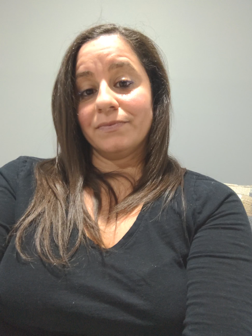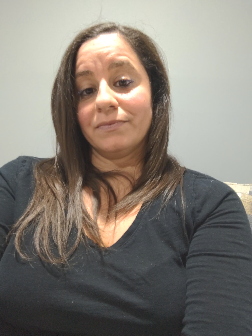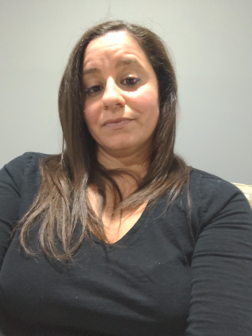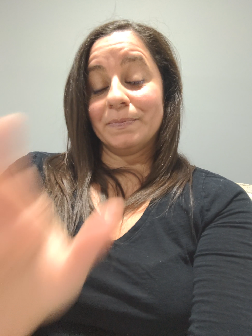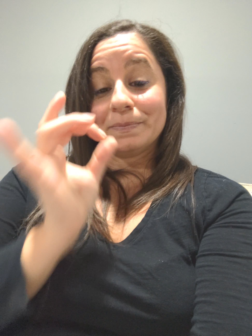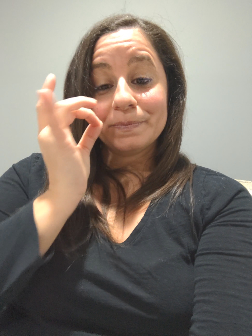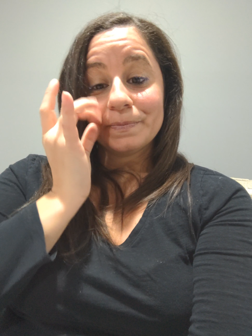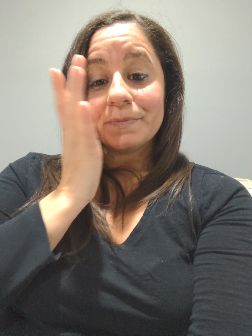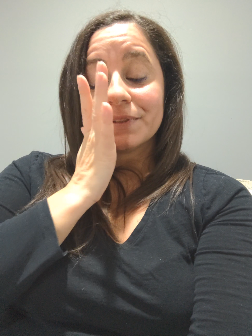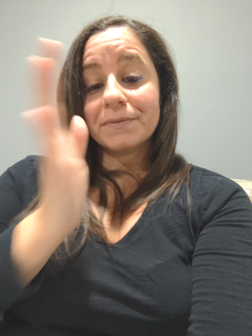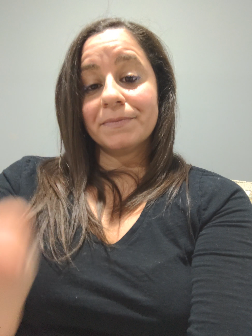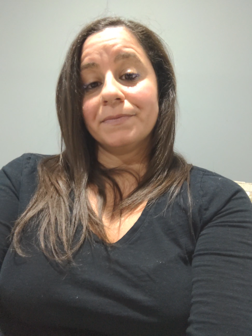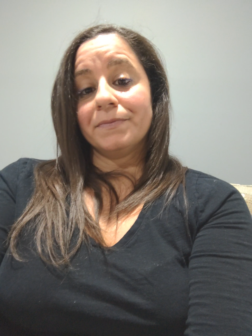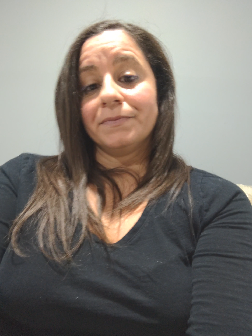bee